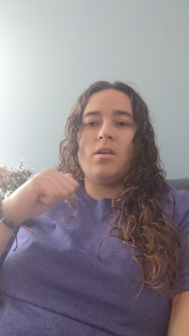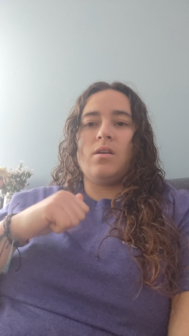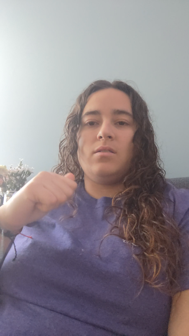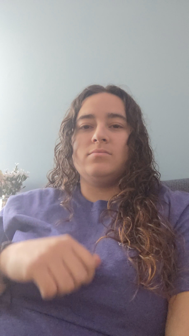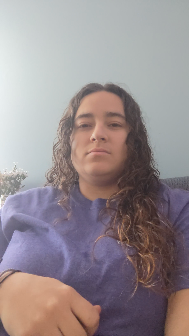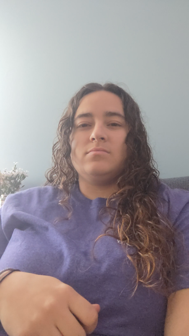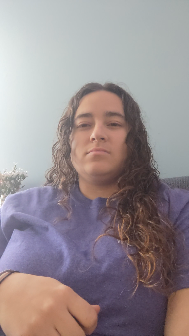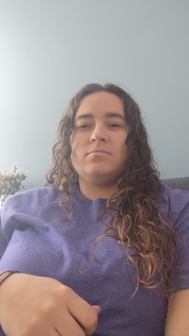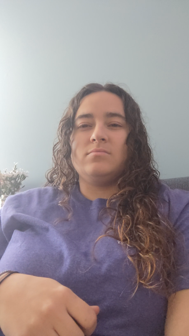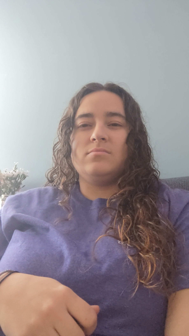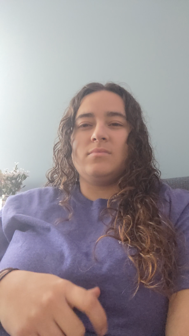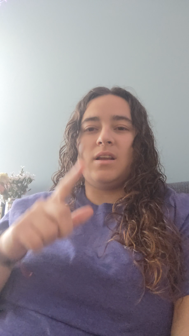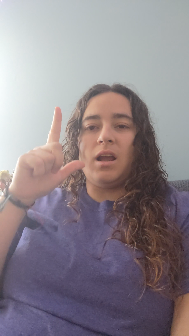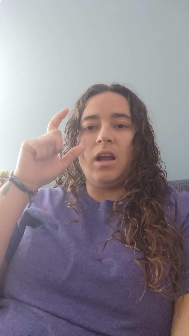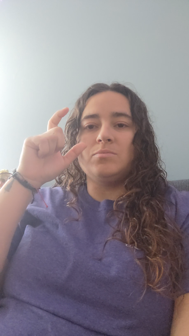camera